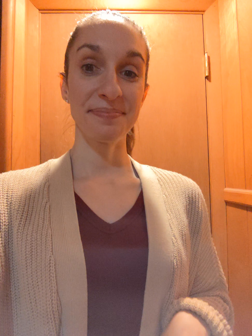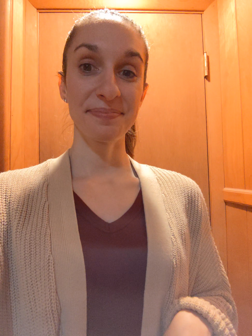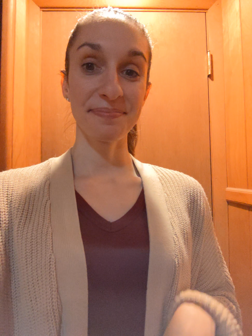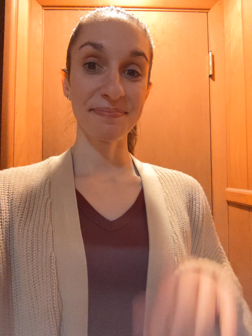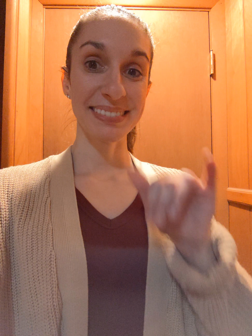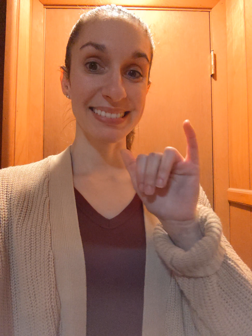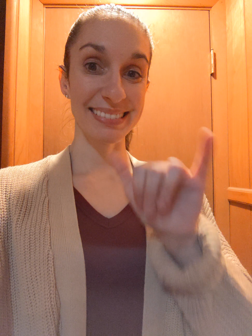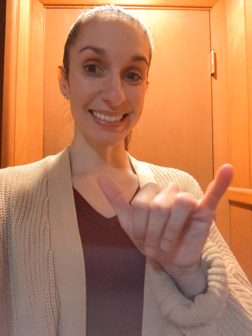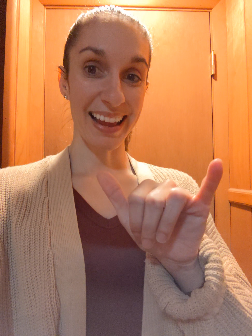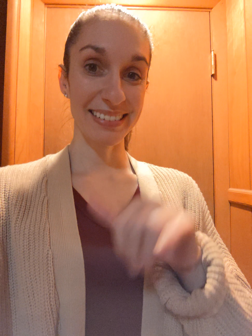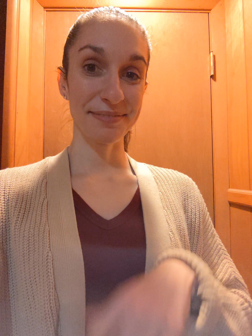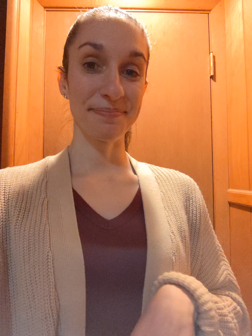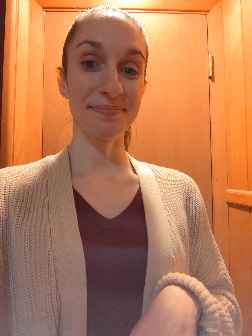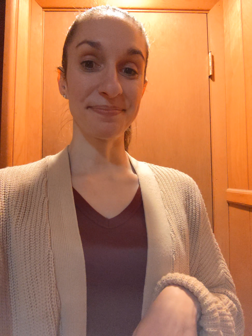stay